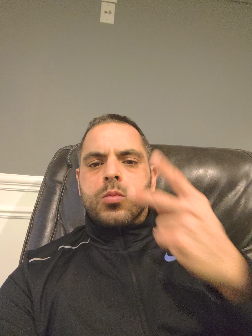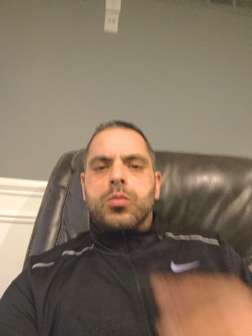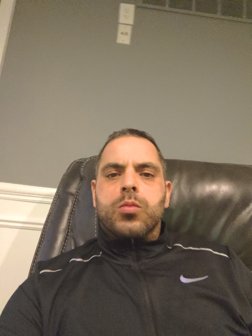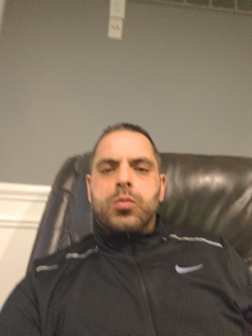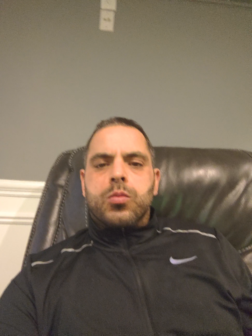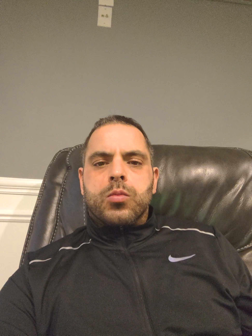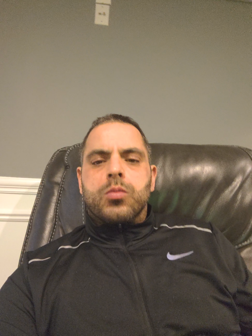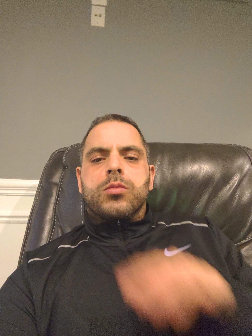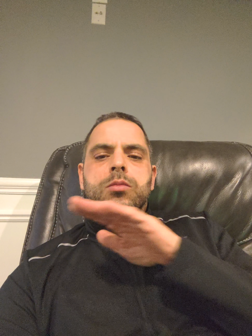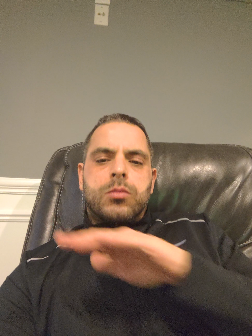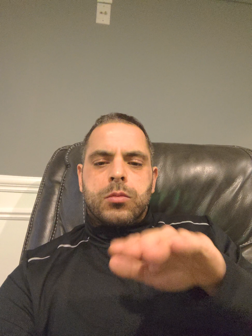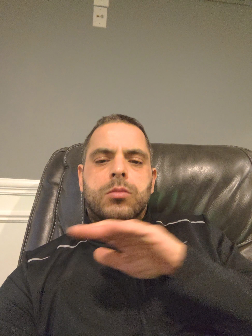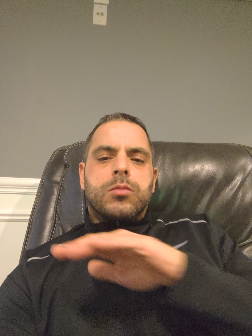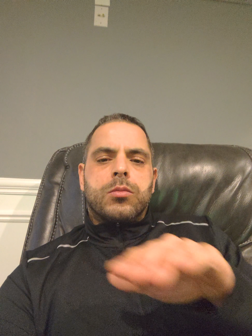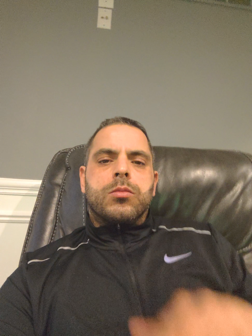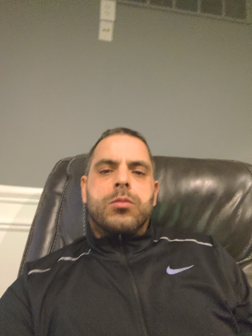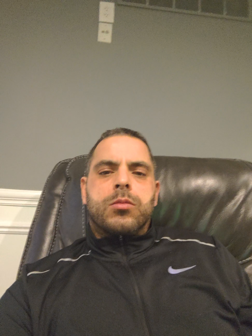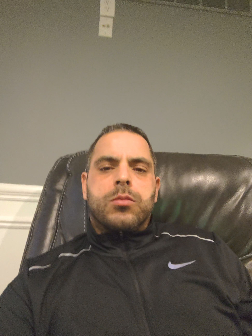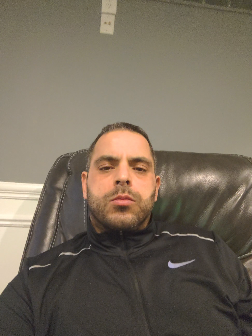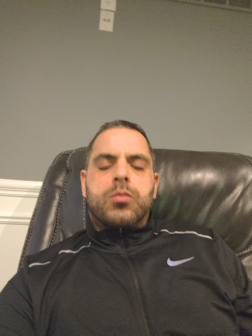clean